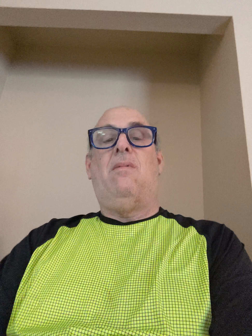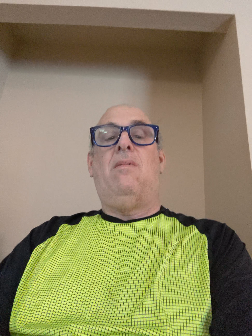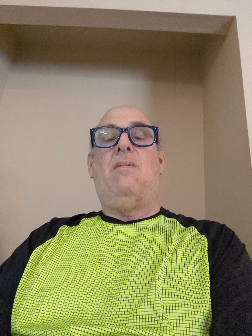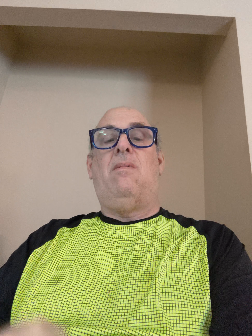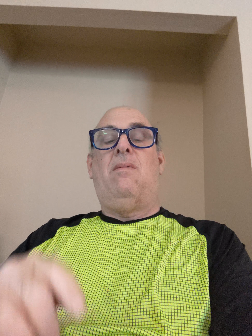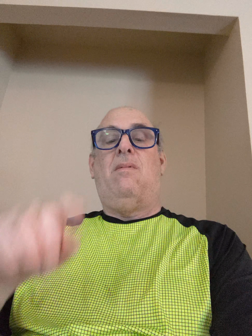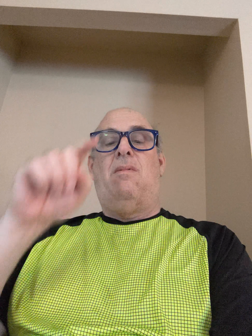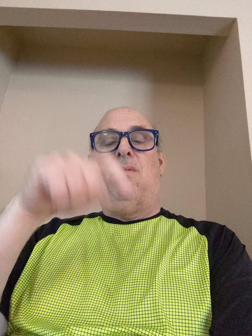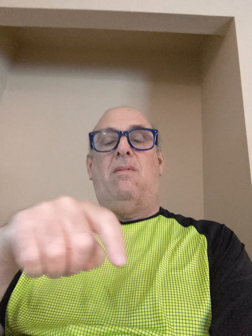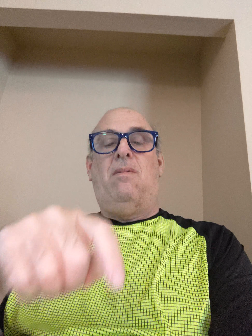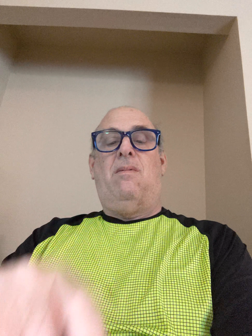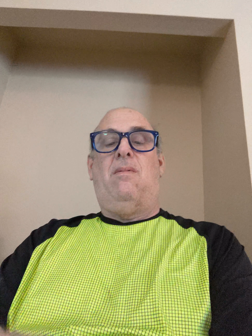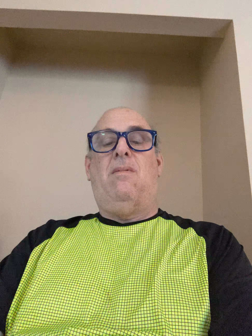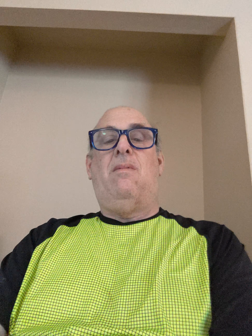time